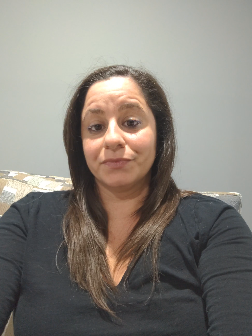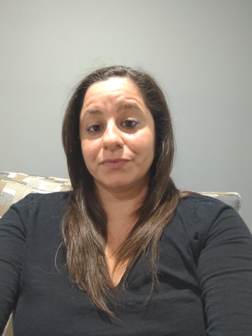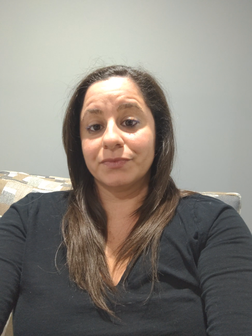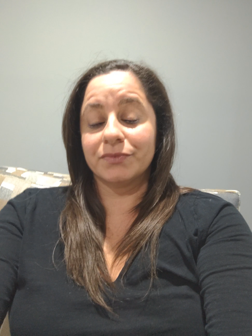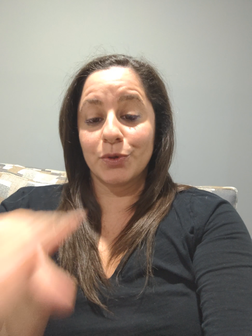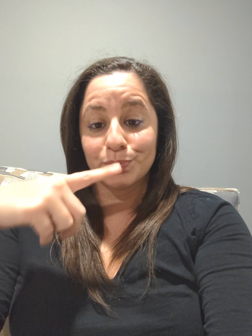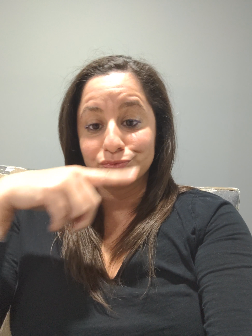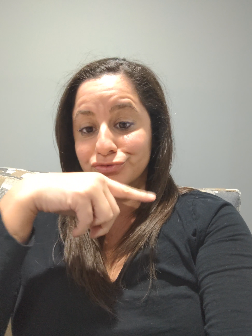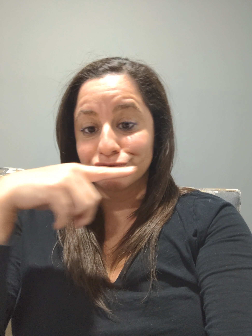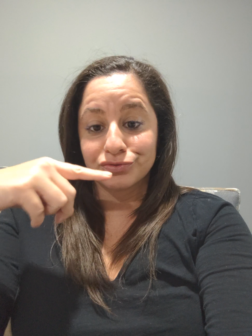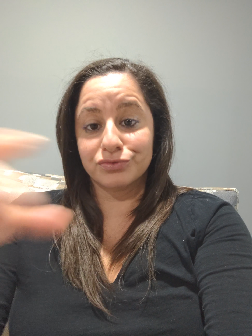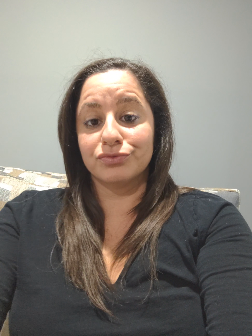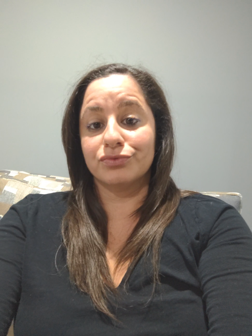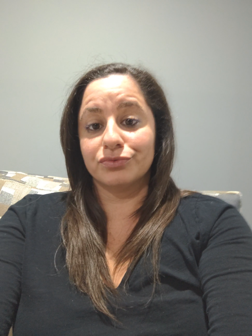toothbrush